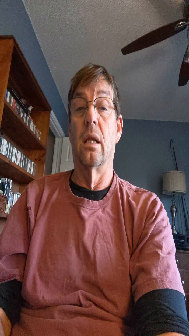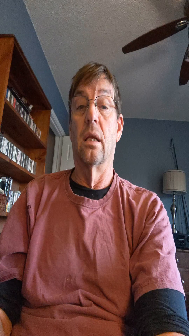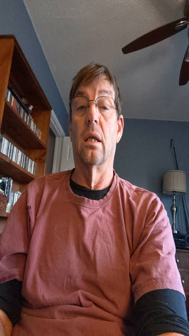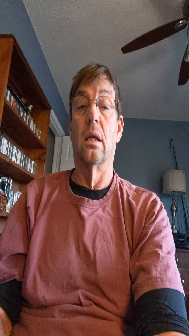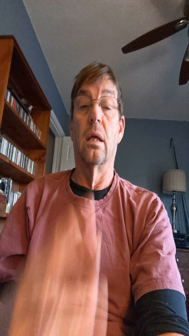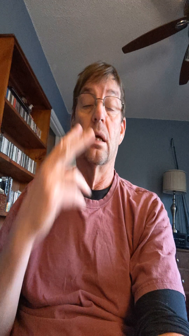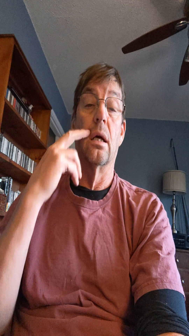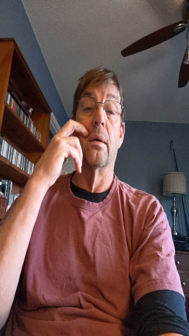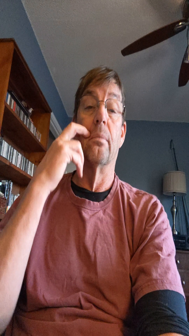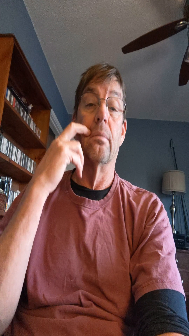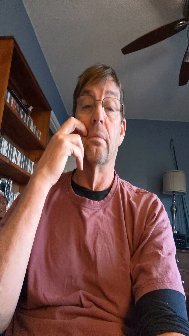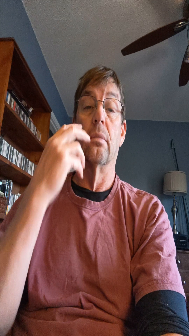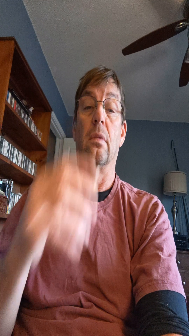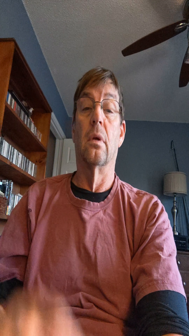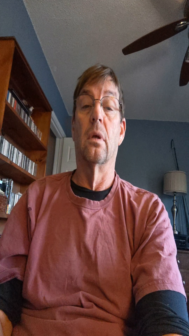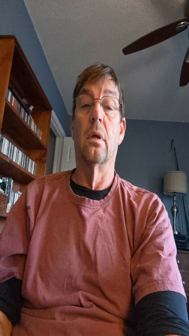gum